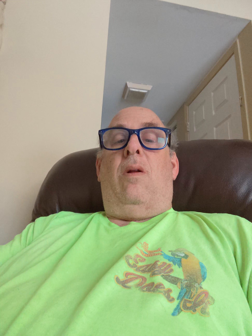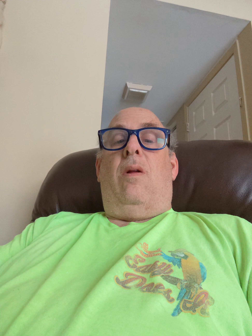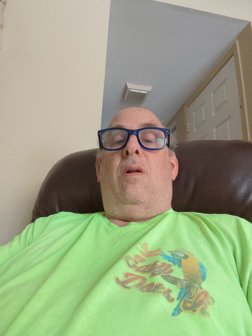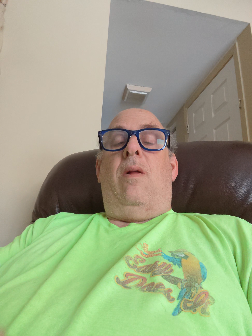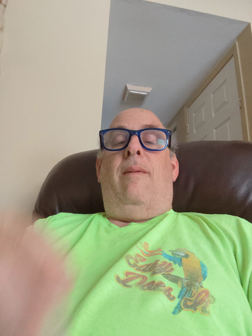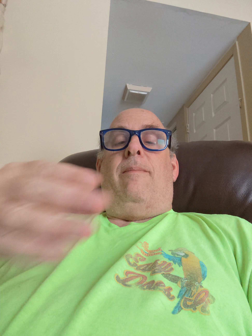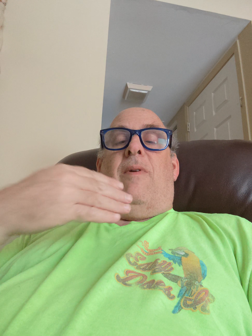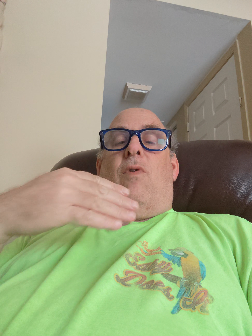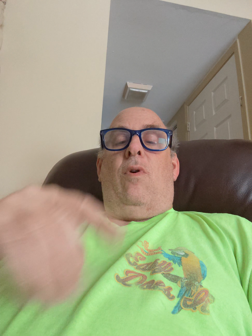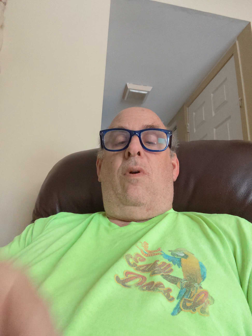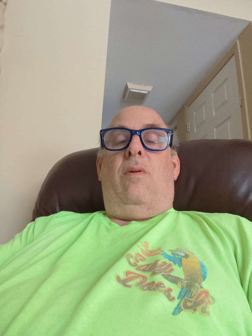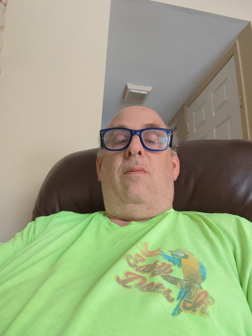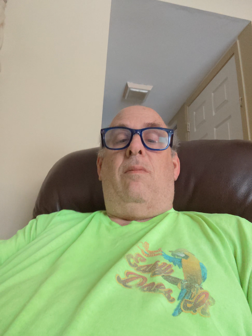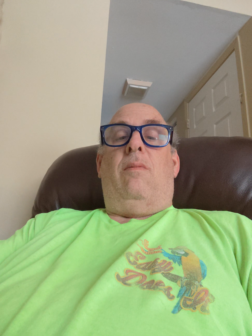before